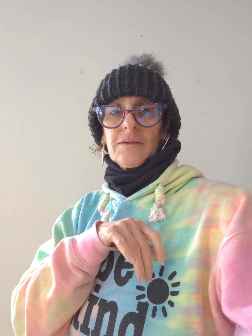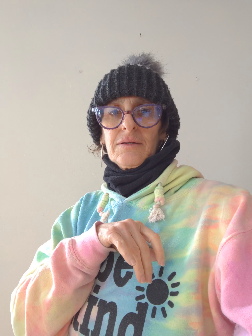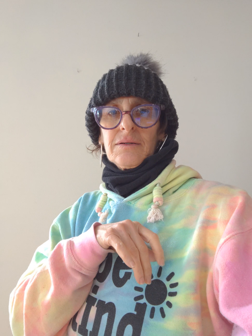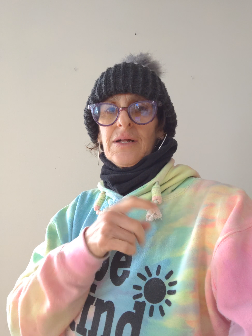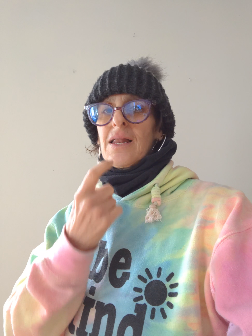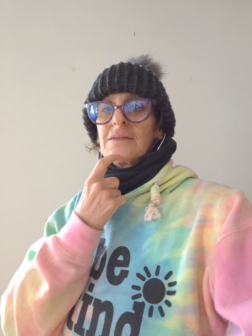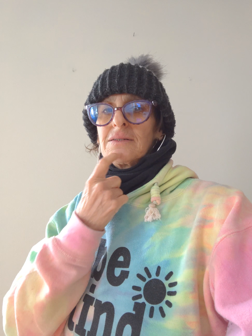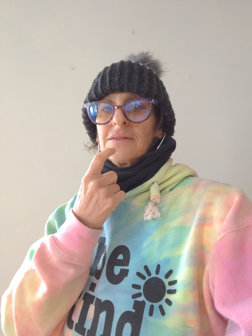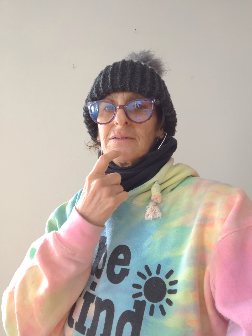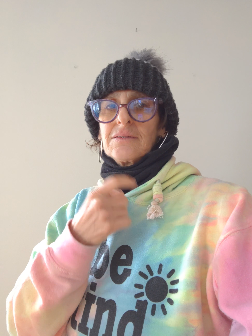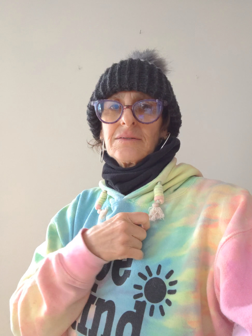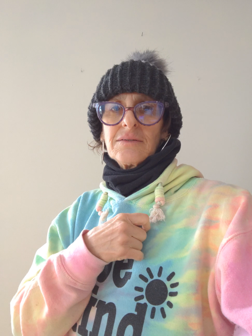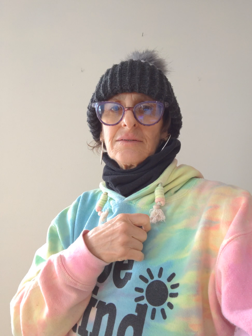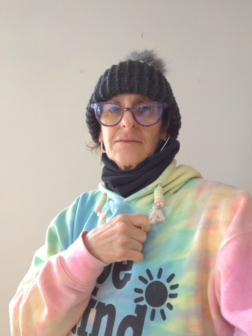window